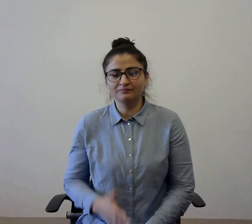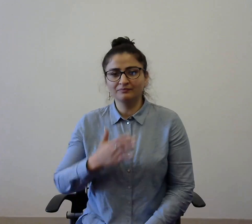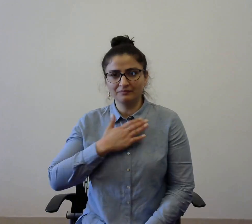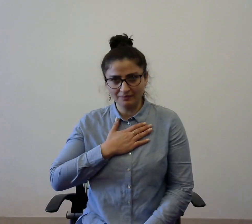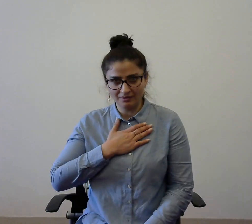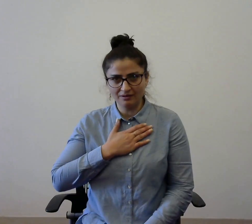mən